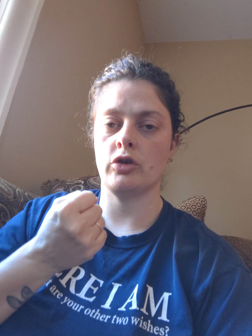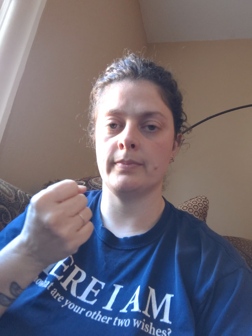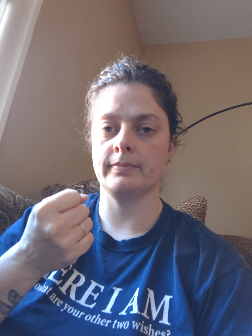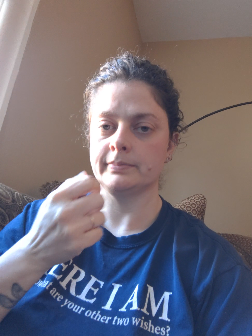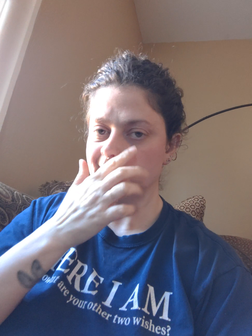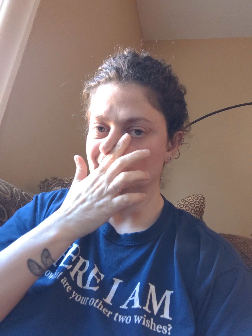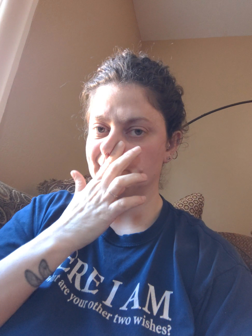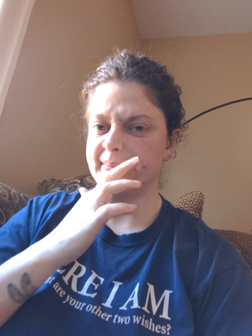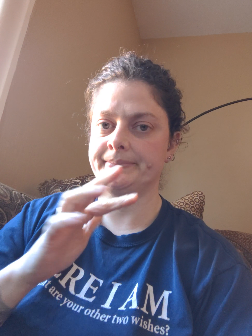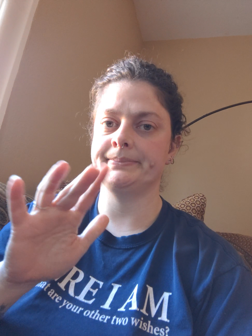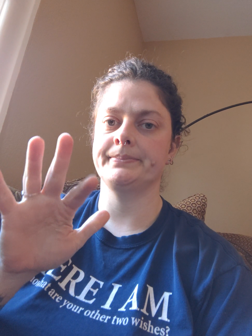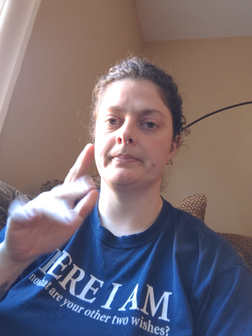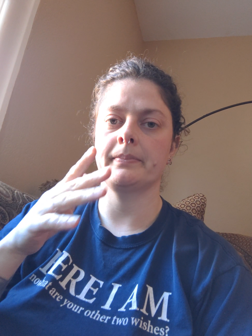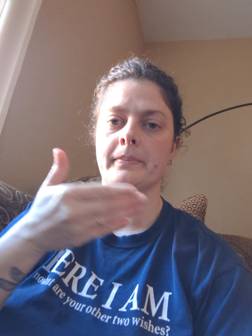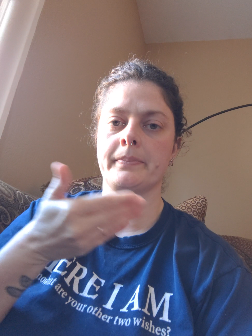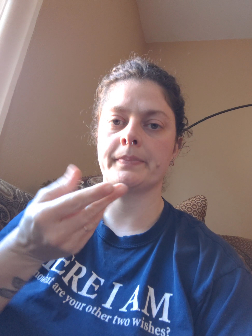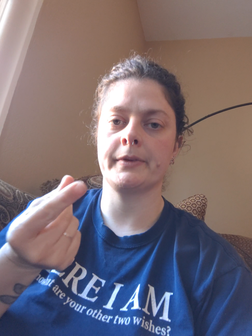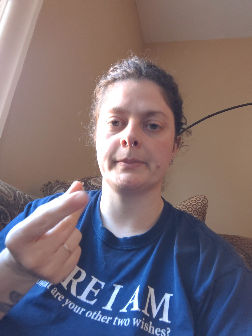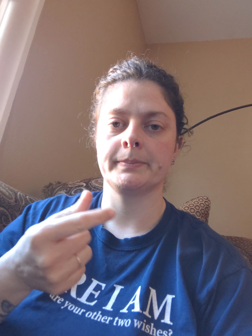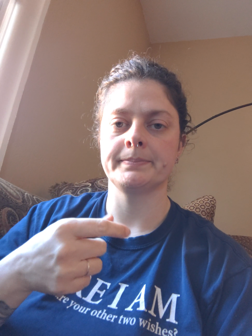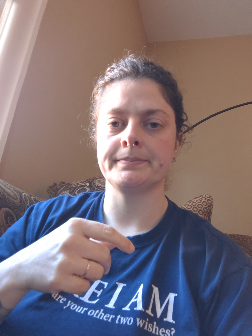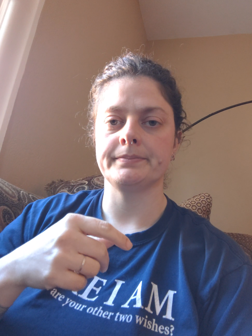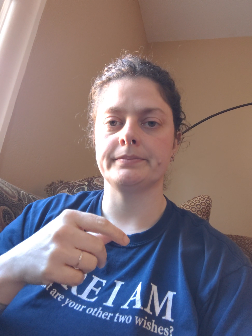puppy